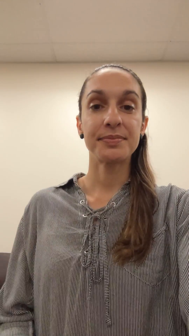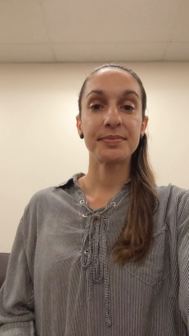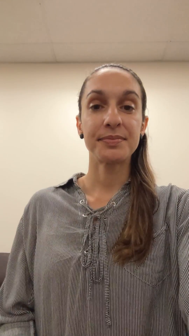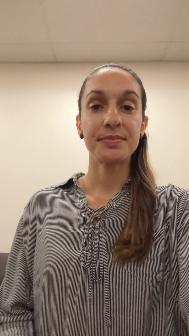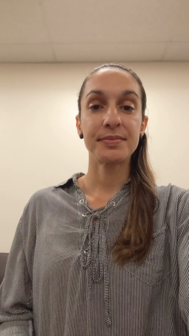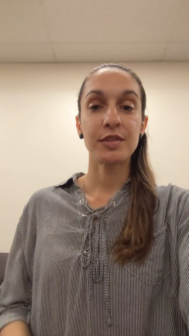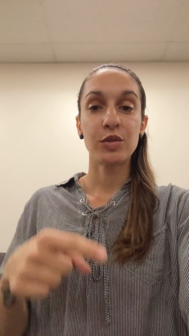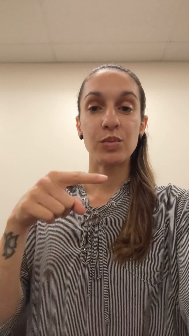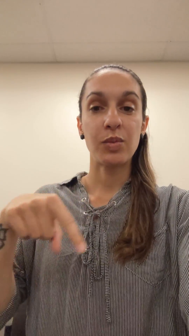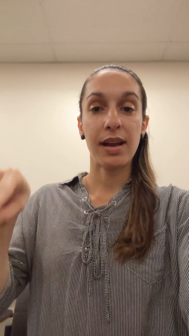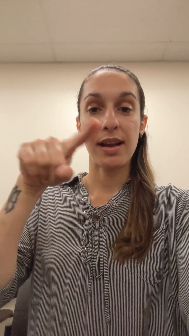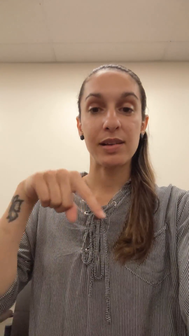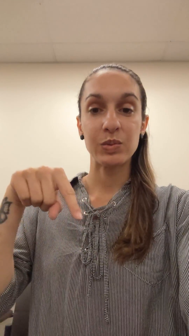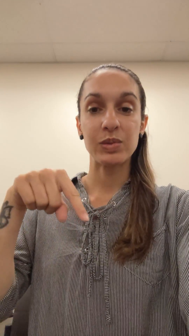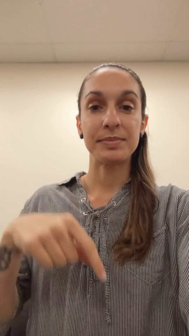around